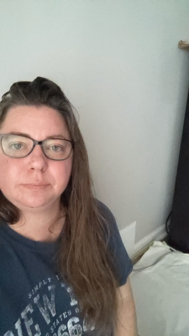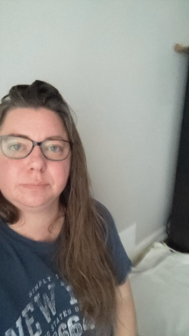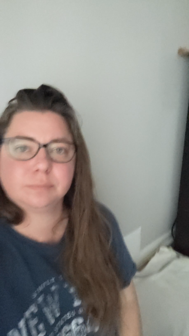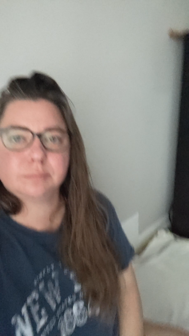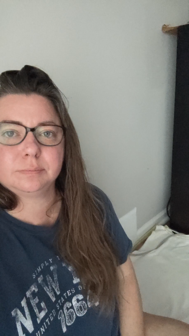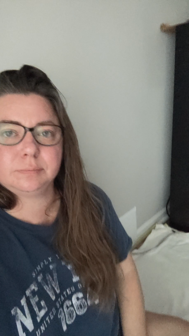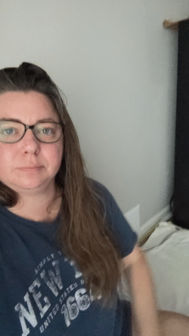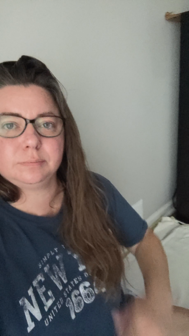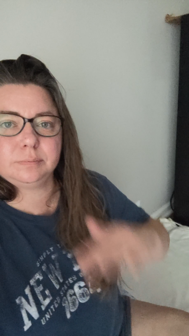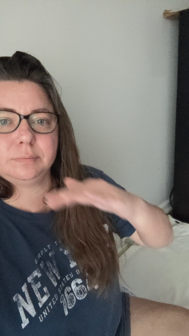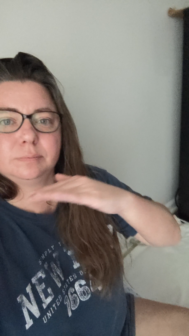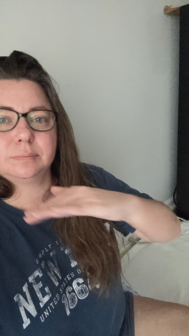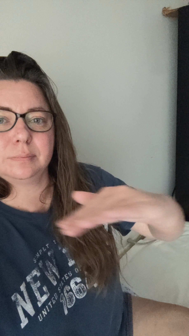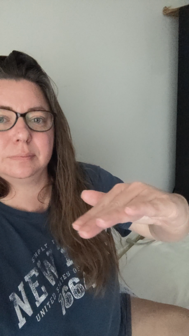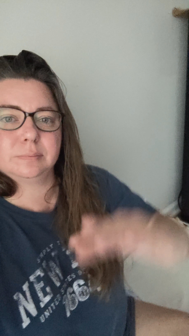nice